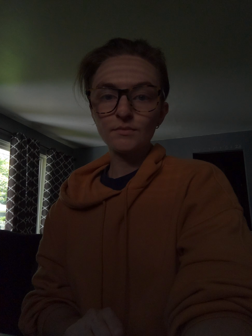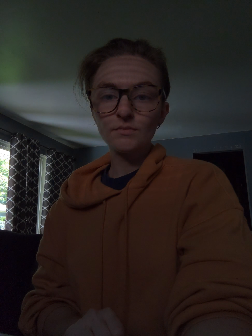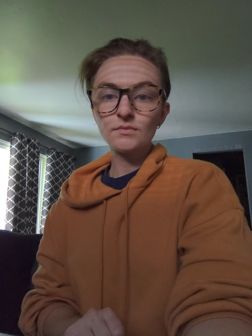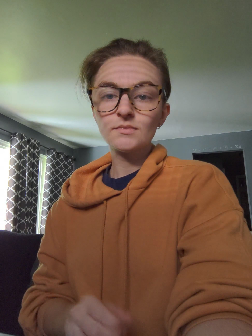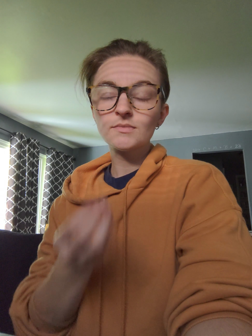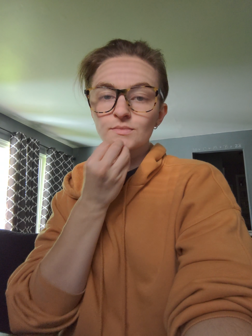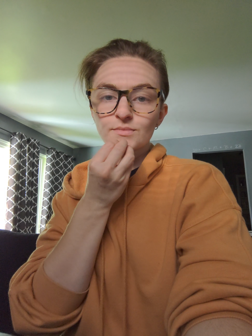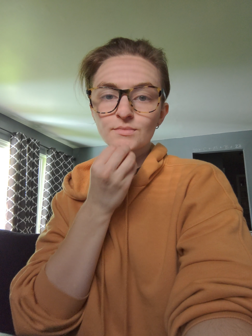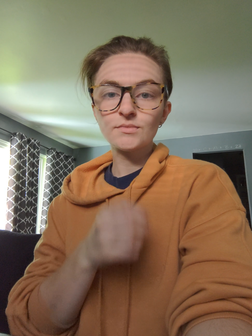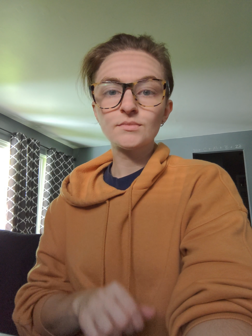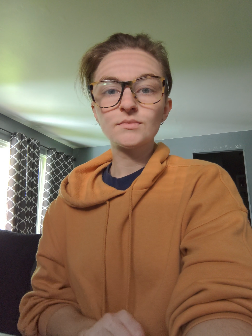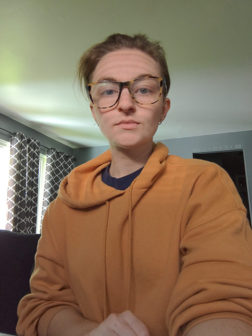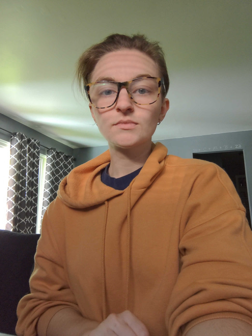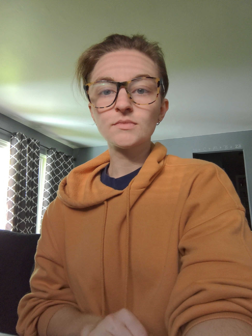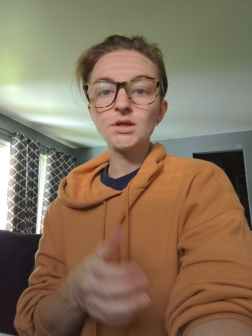eat